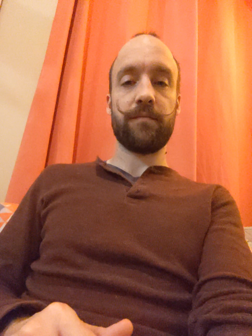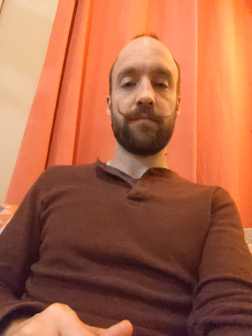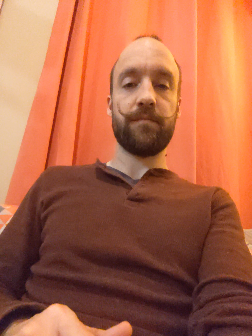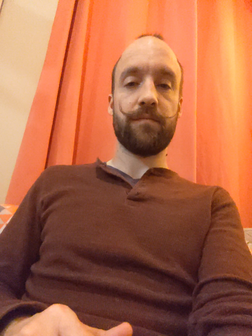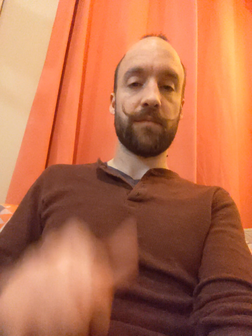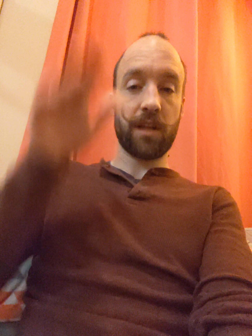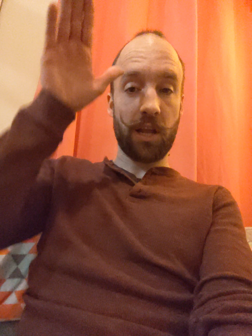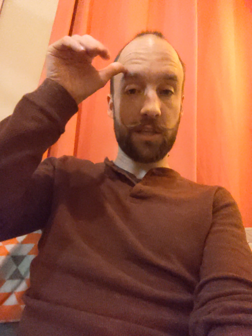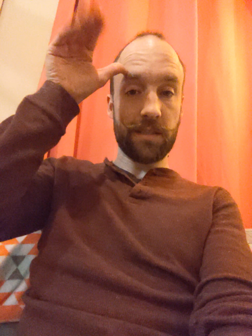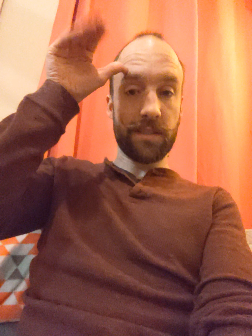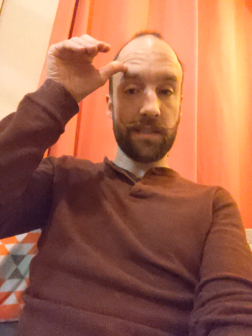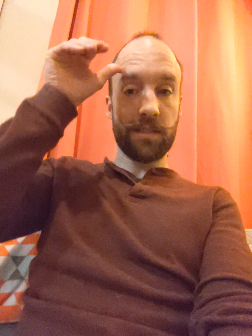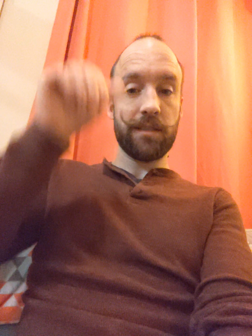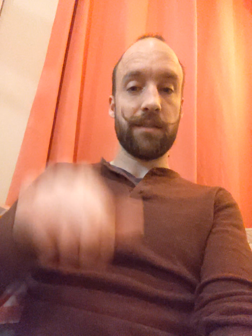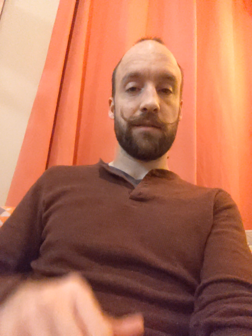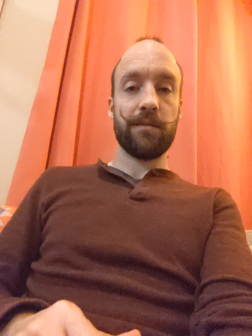donkey